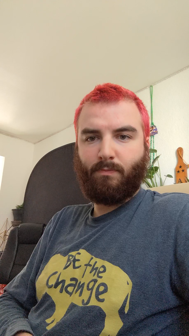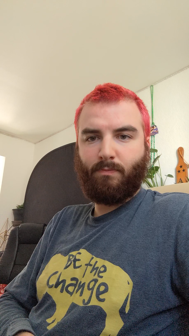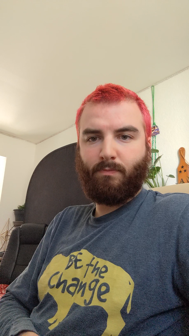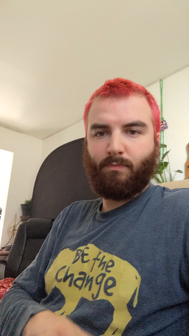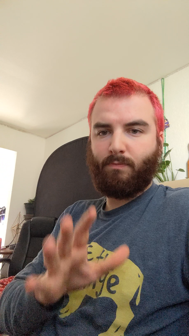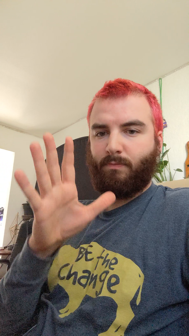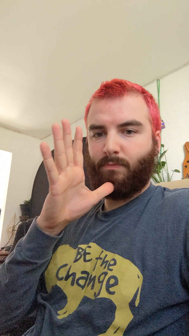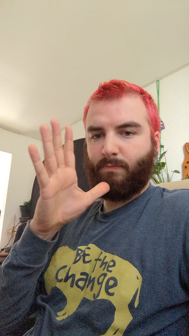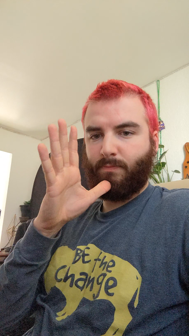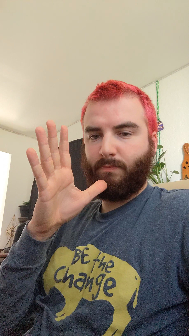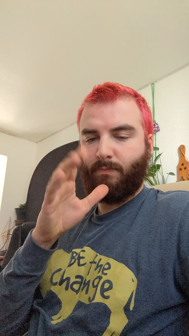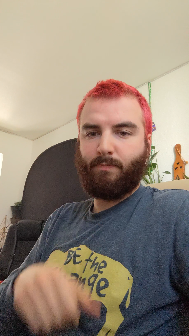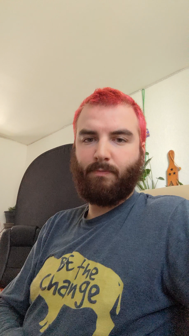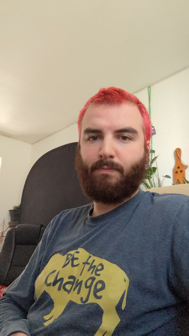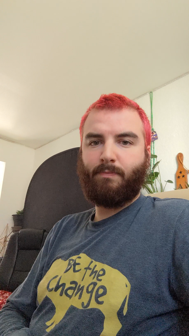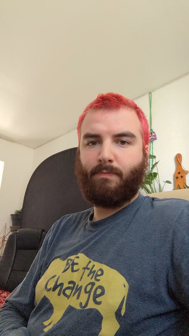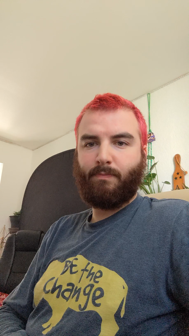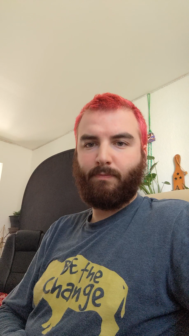mommy